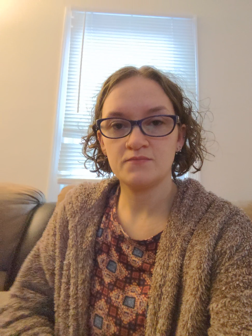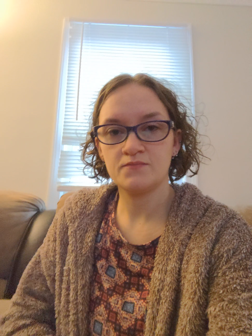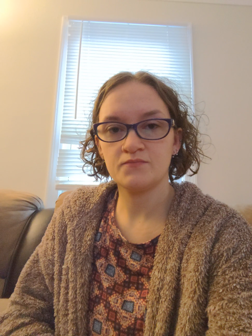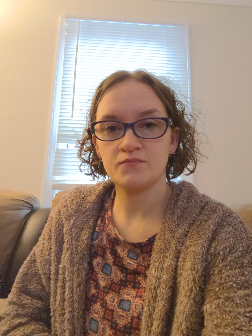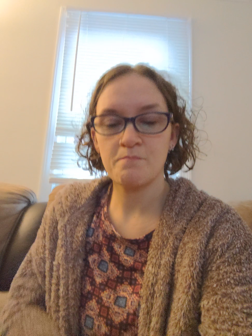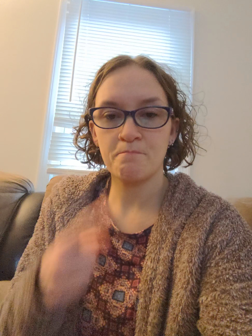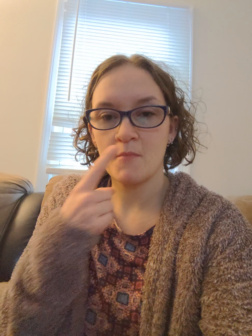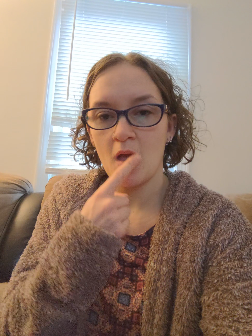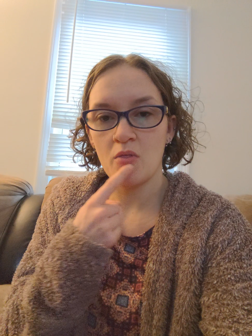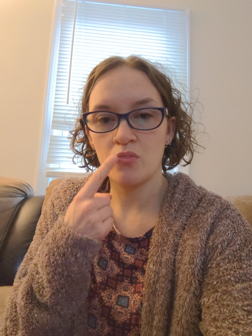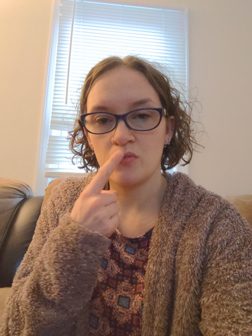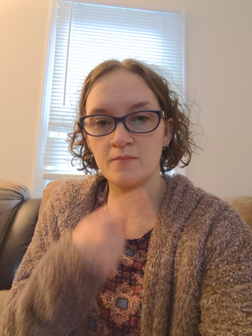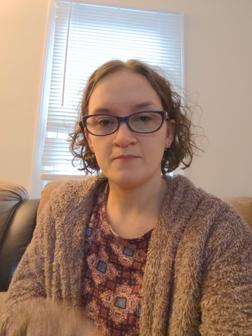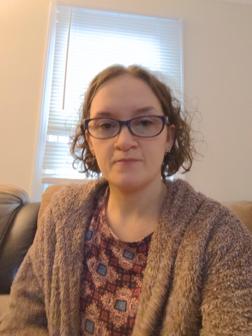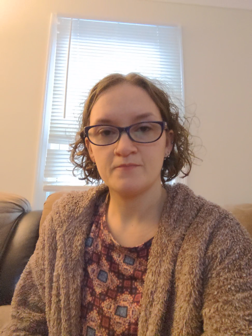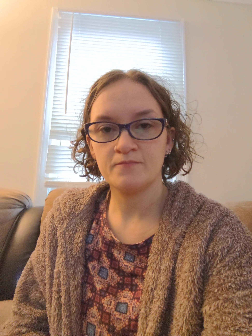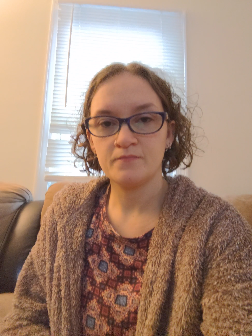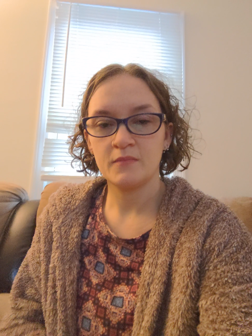mouth